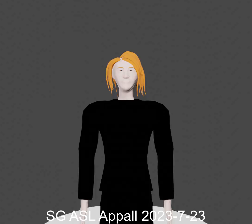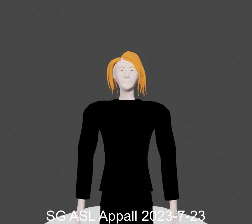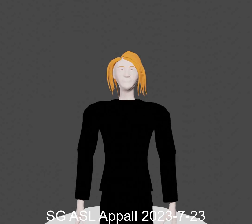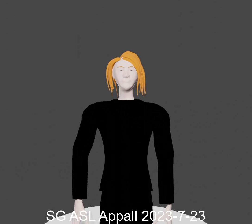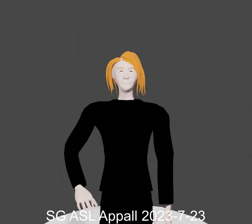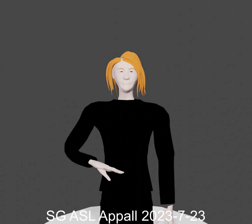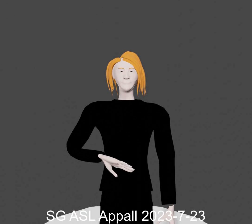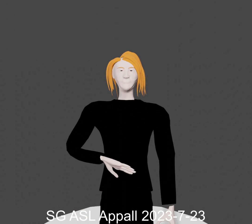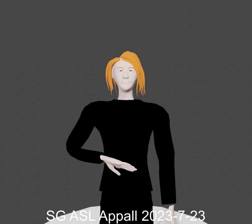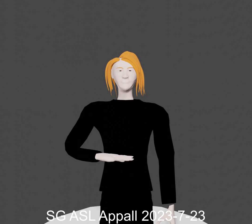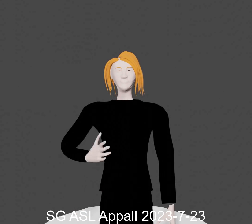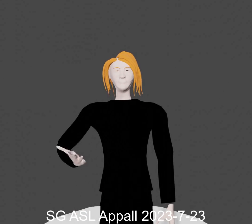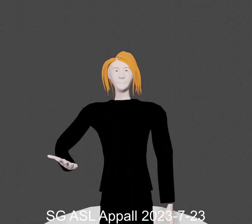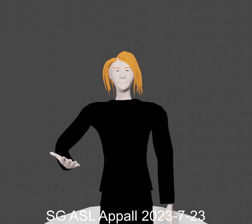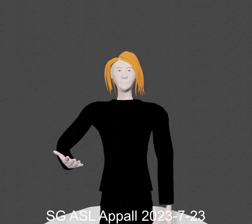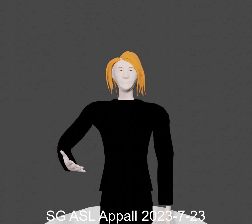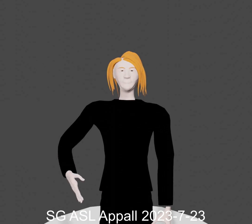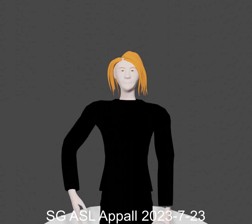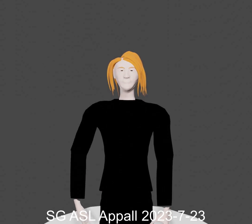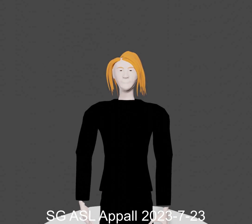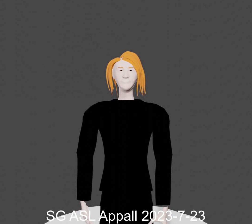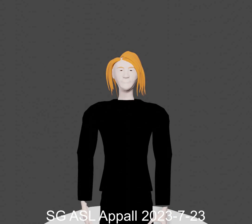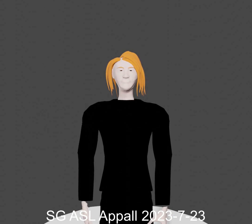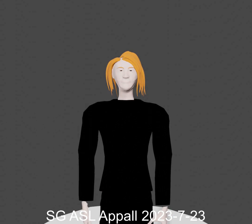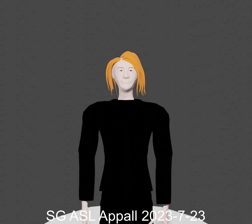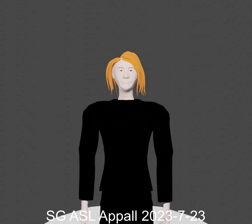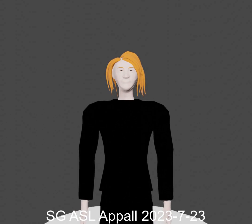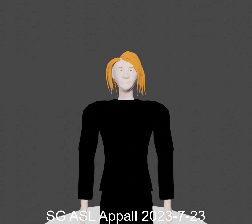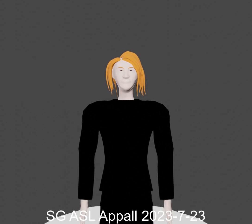Appall